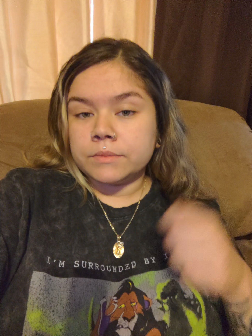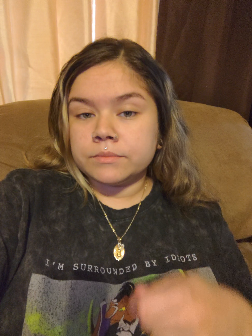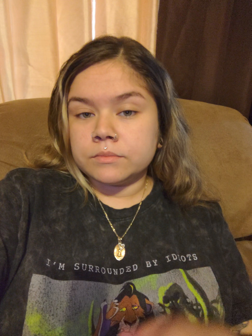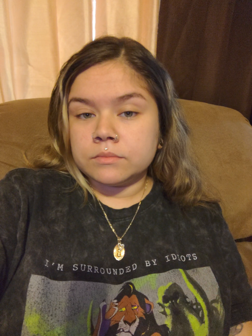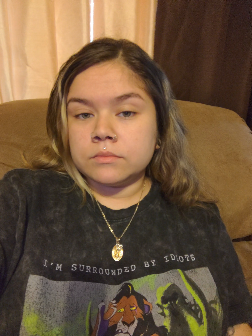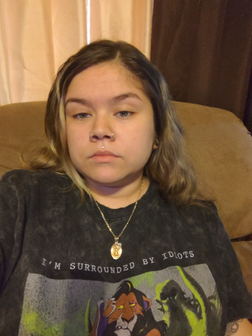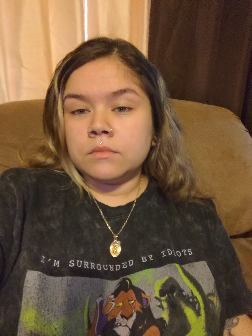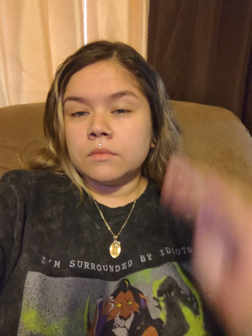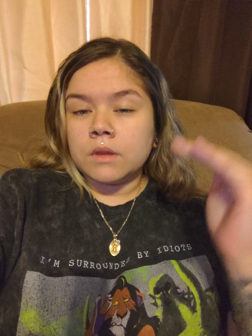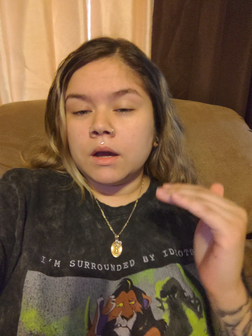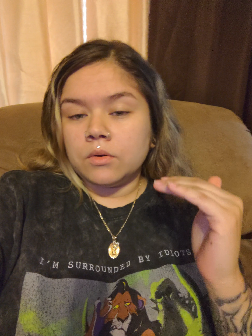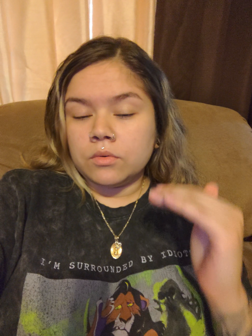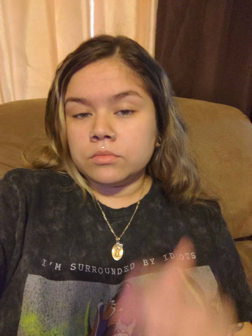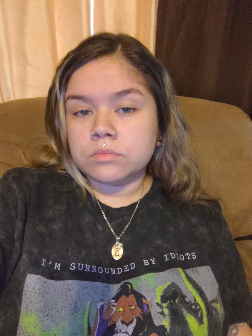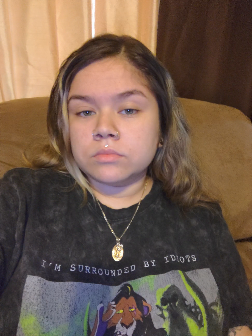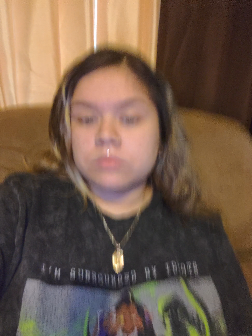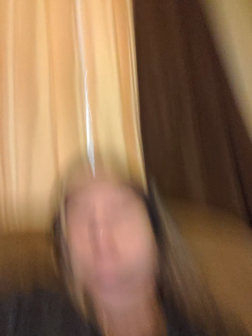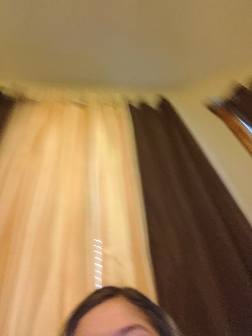little